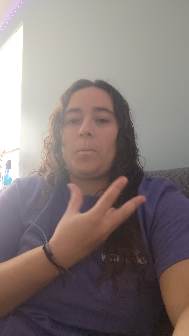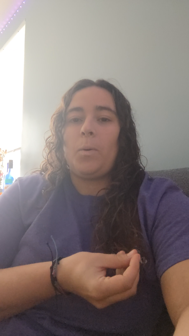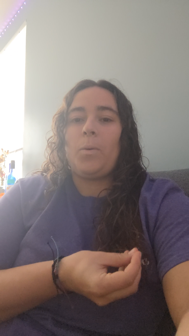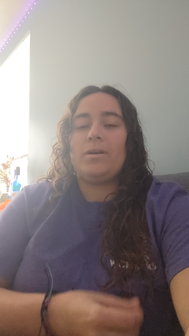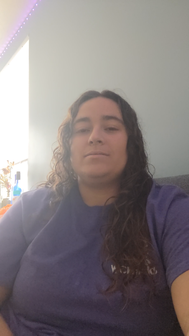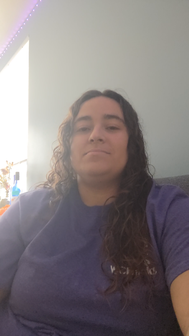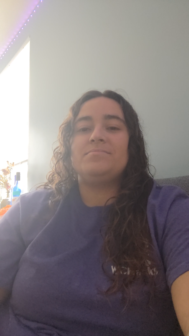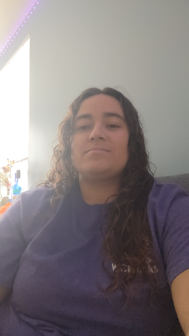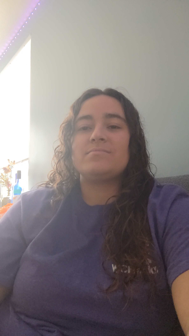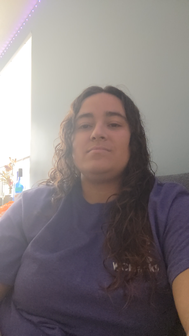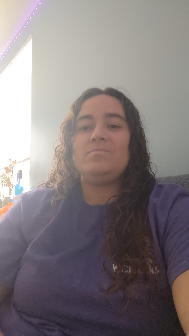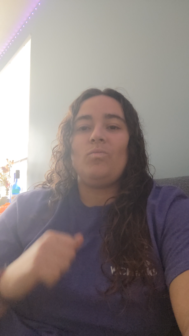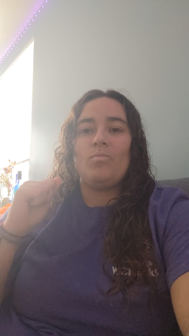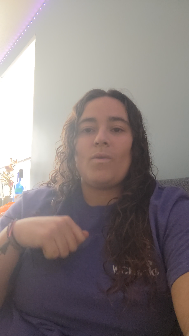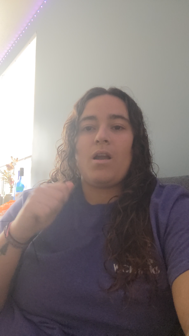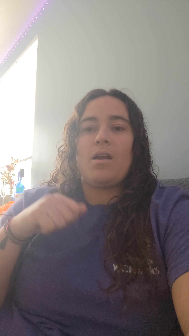rock